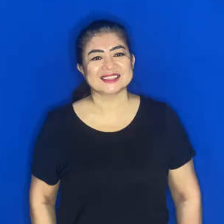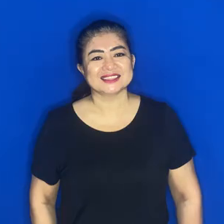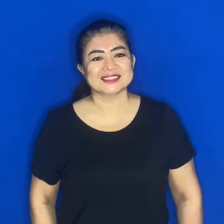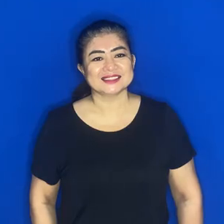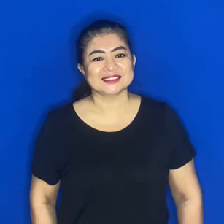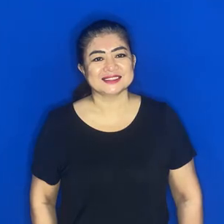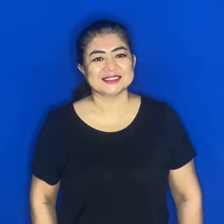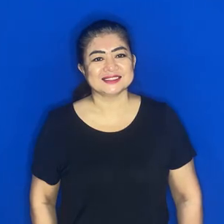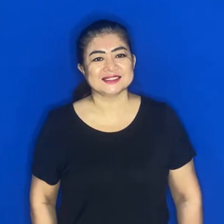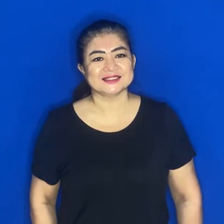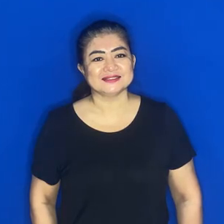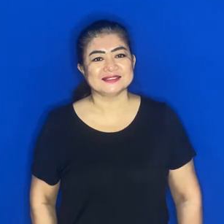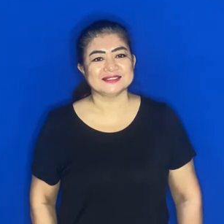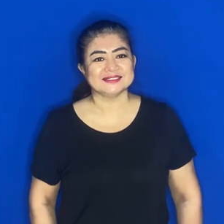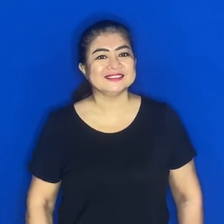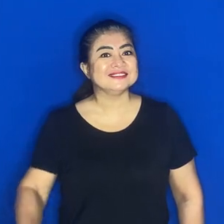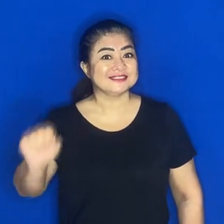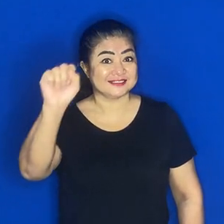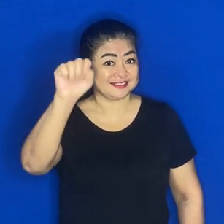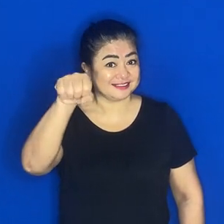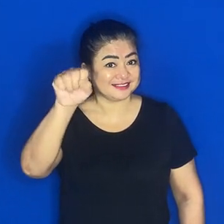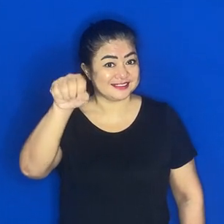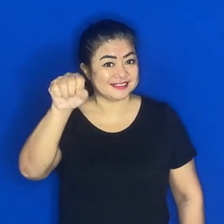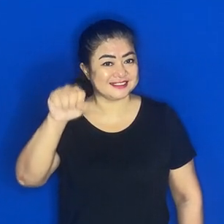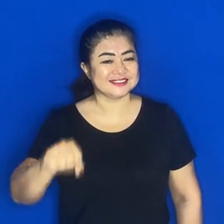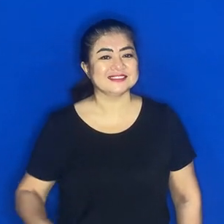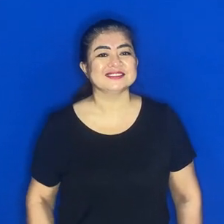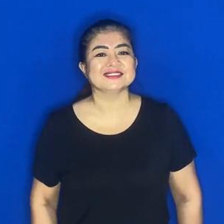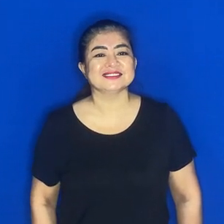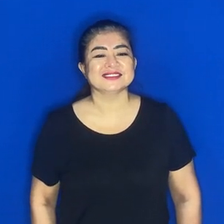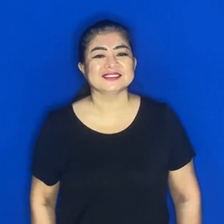yes